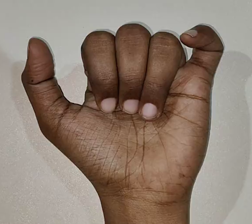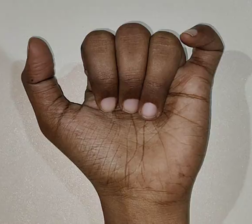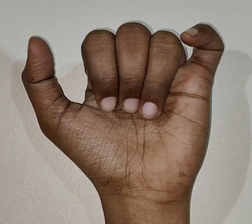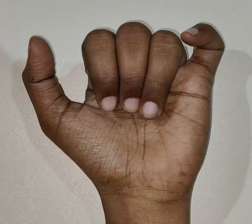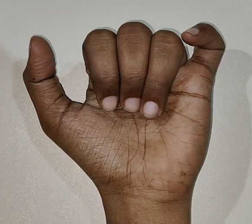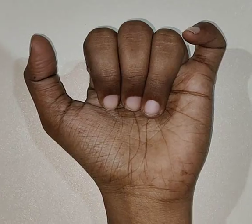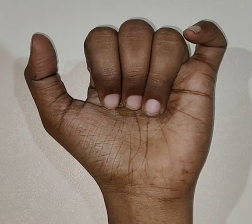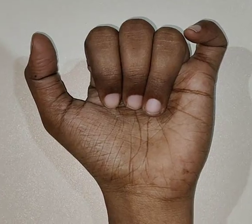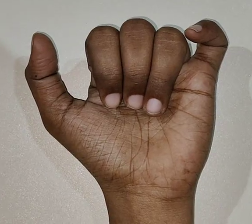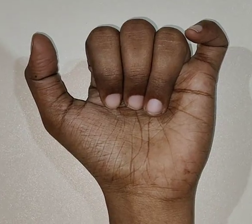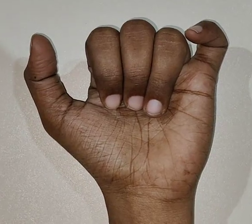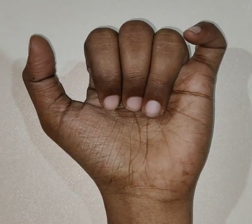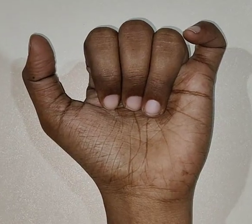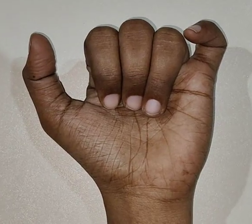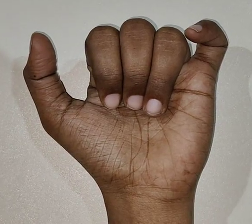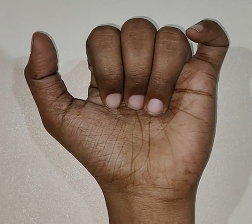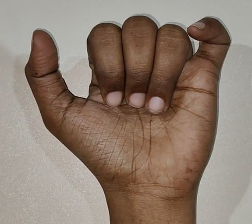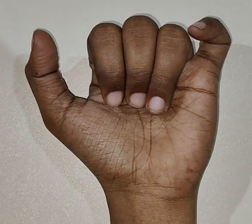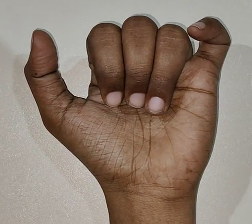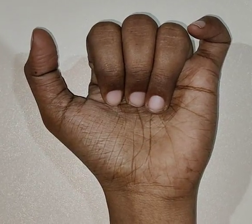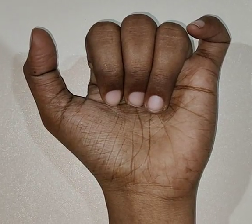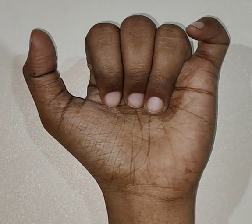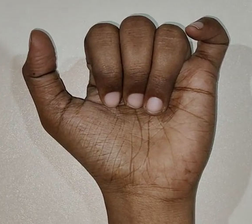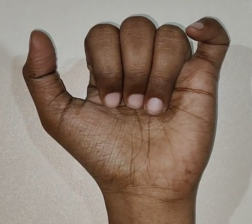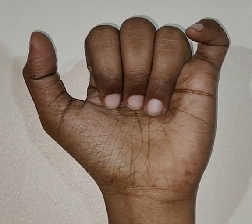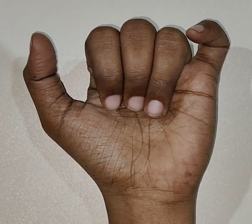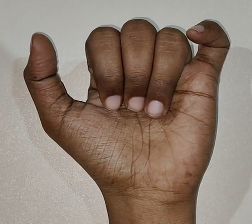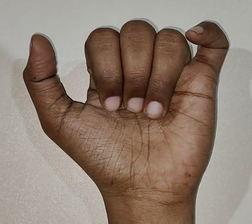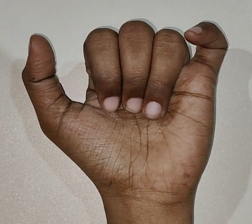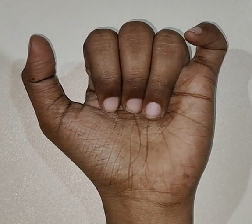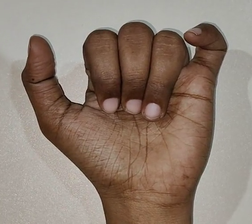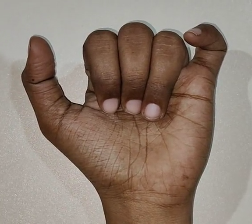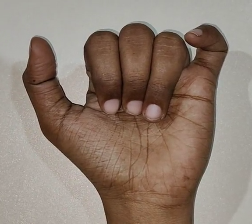ഋ